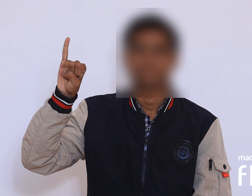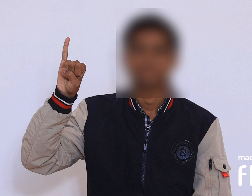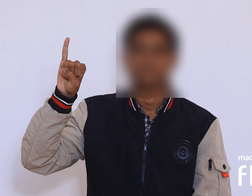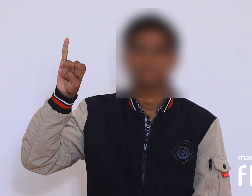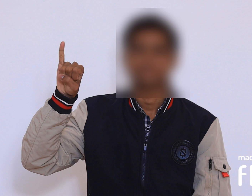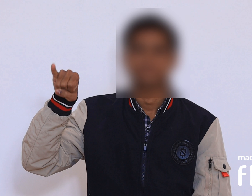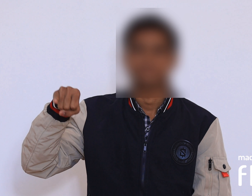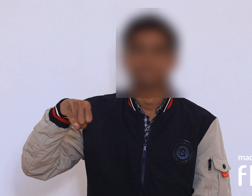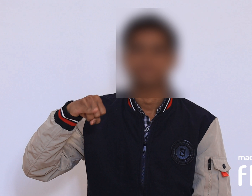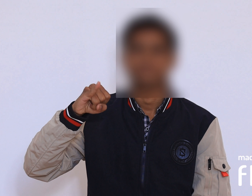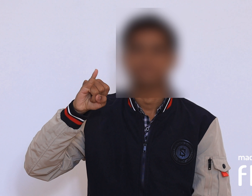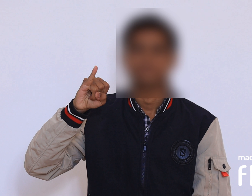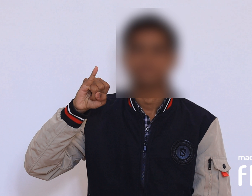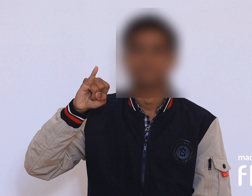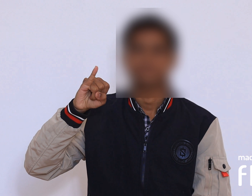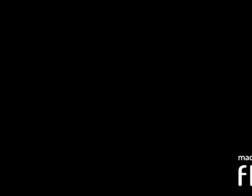ج